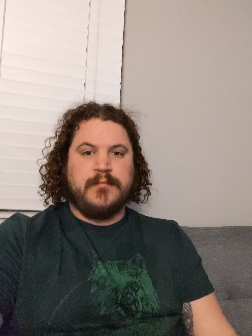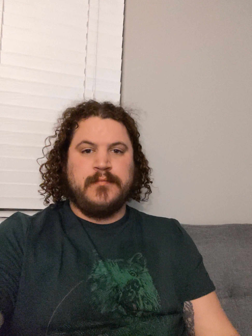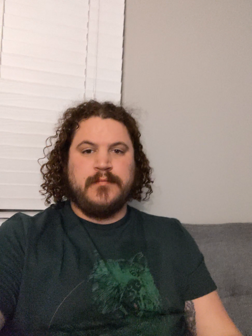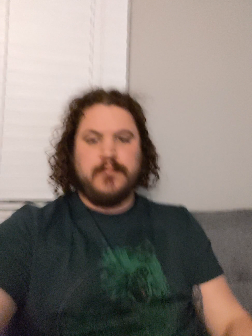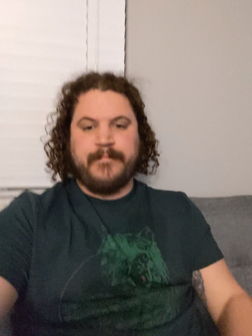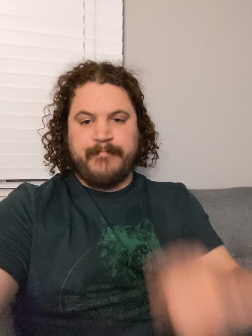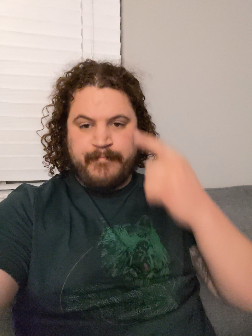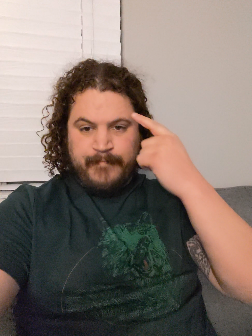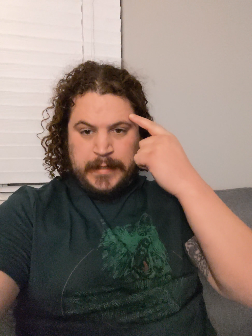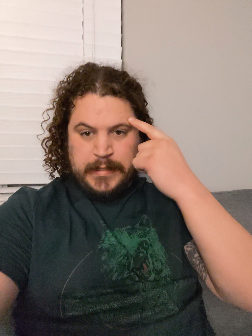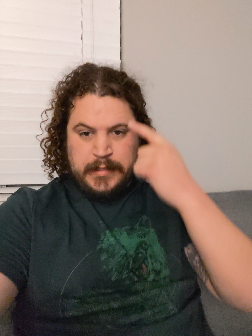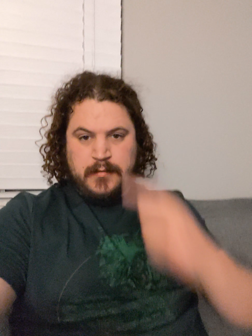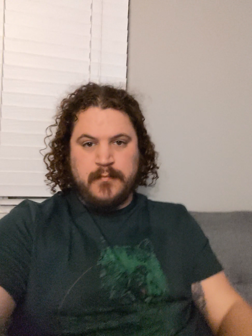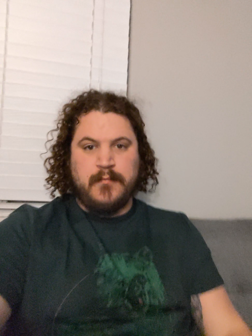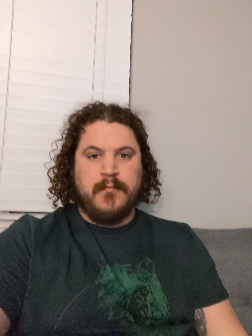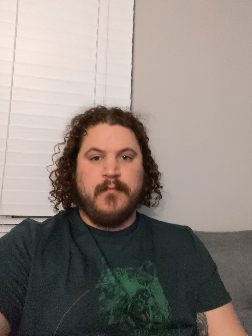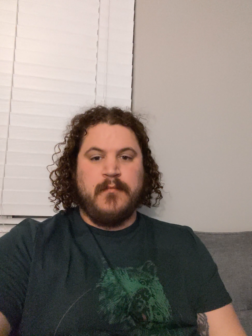penny